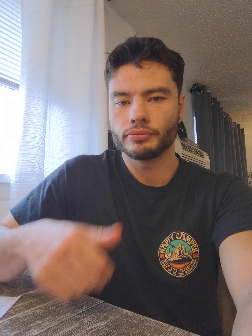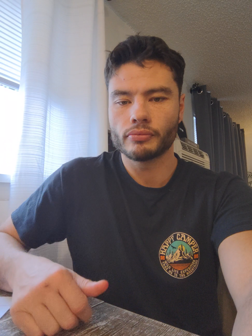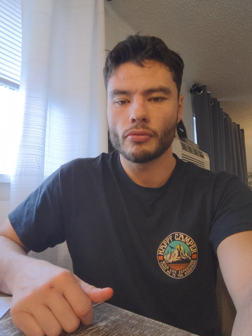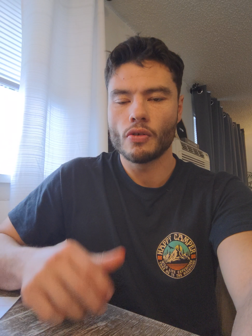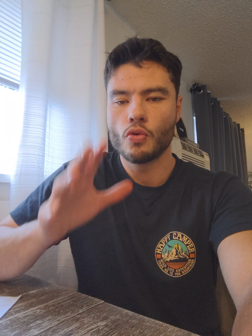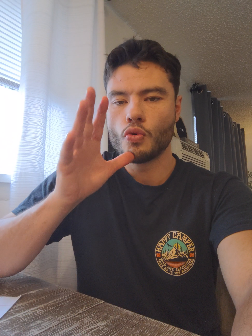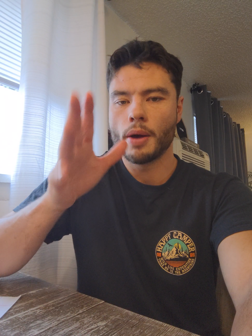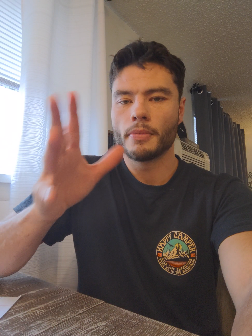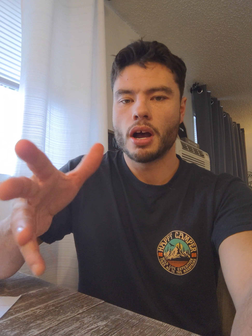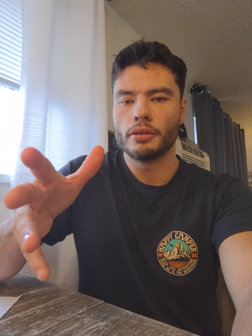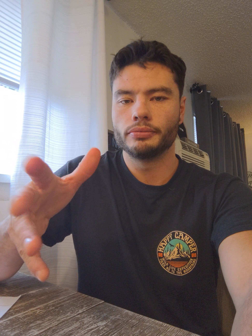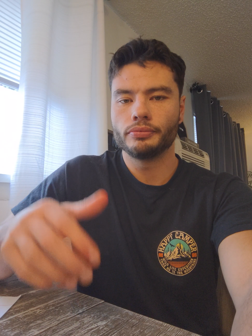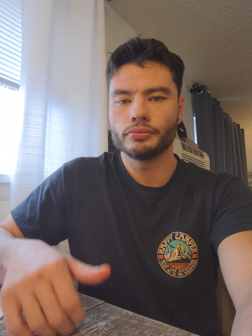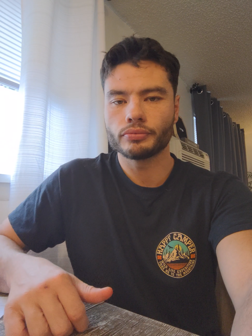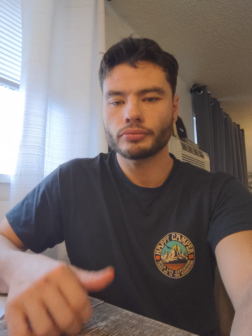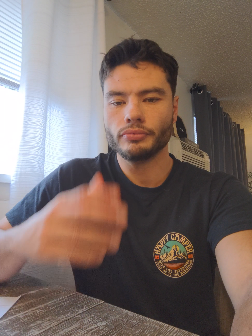grandma